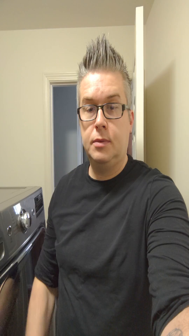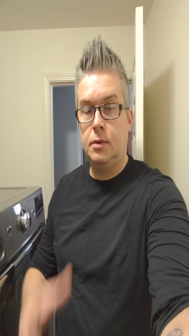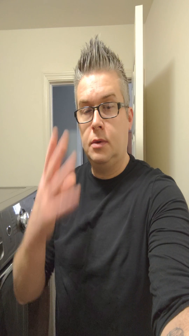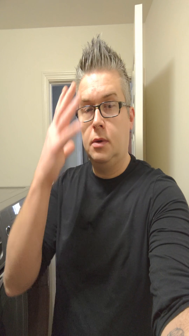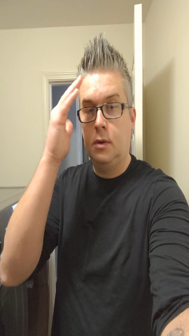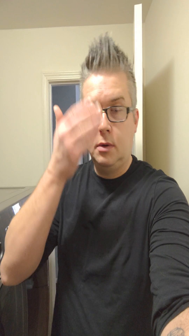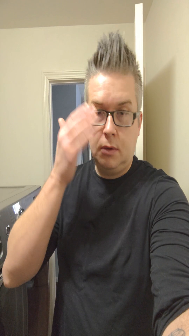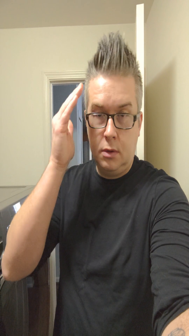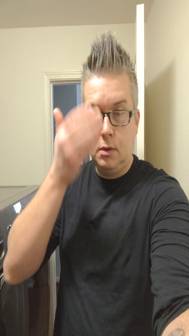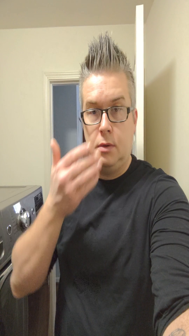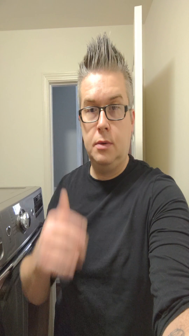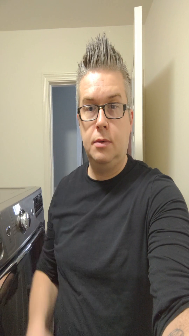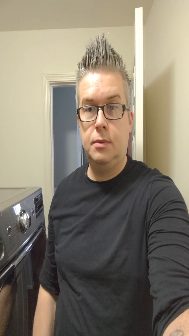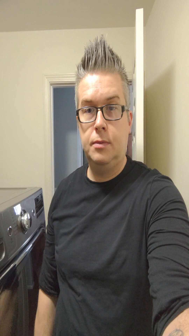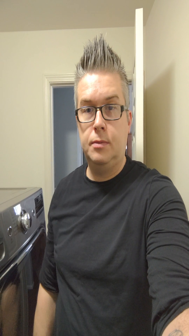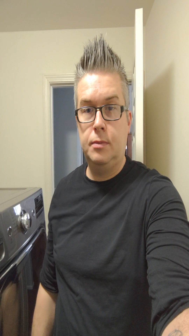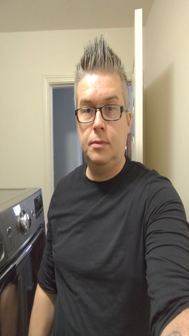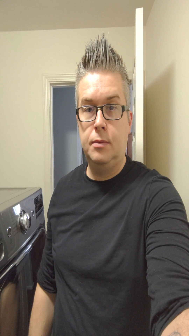sleepy